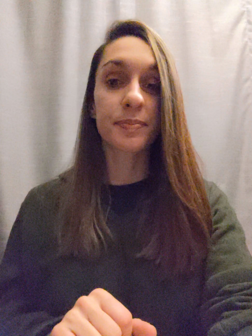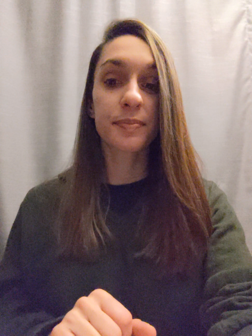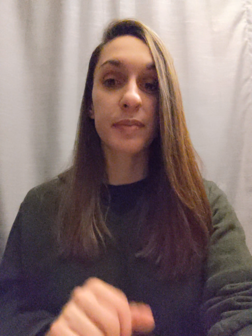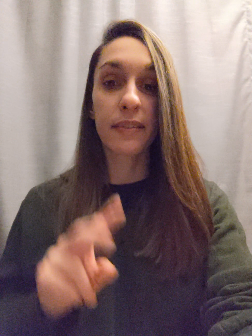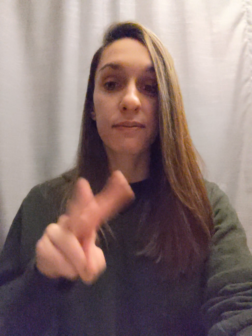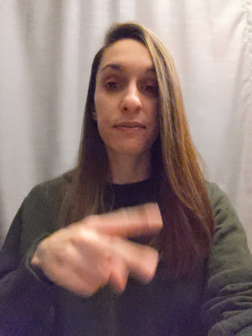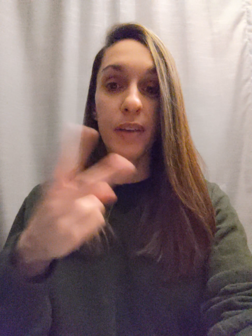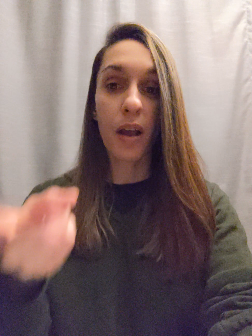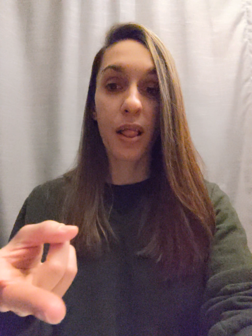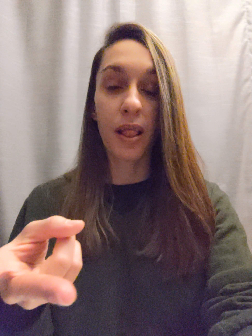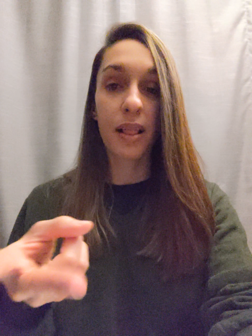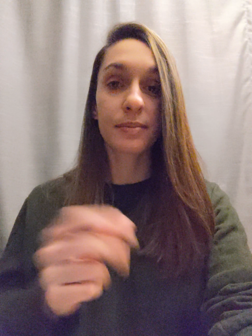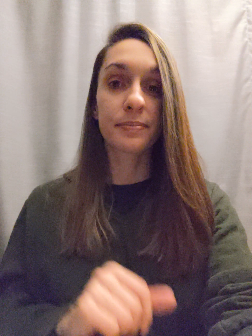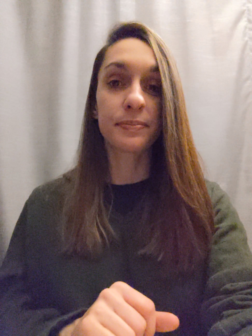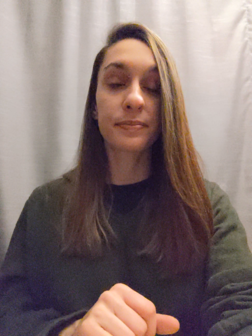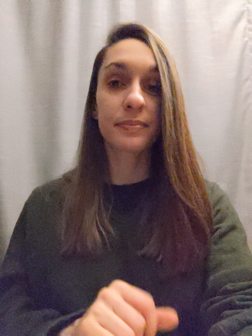fall